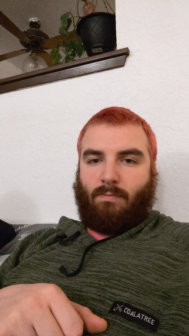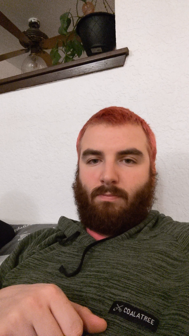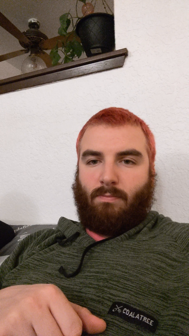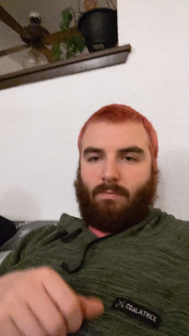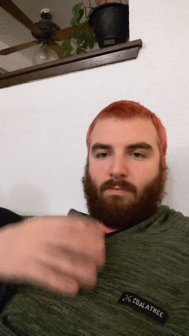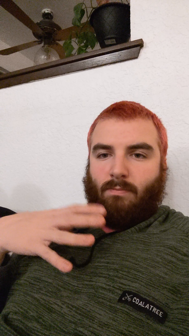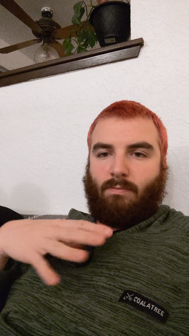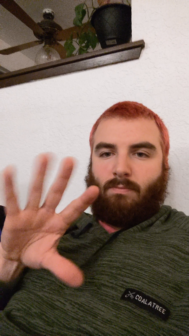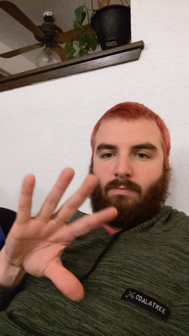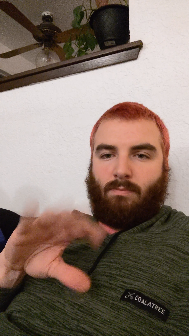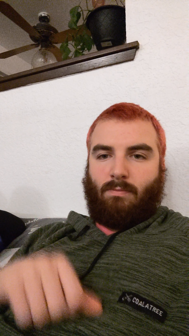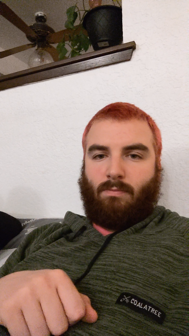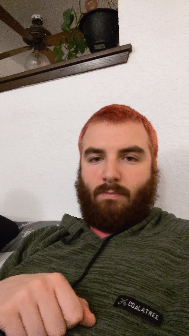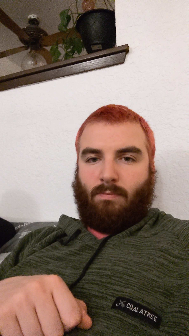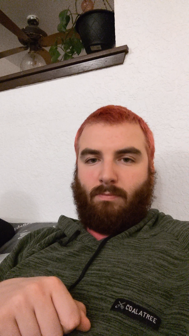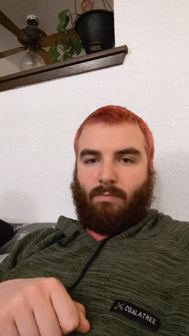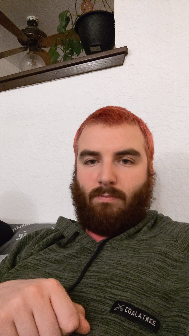dress